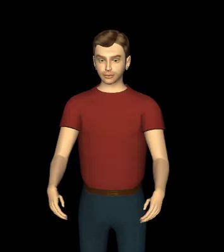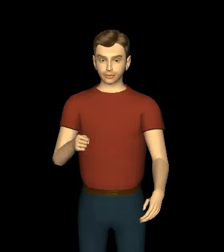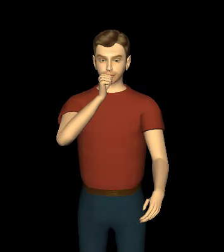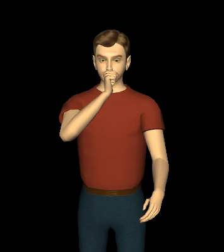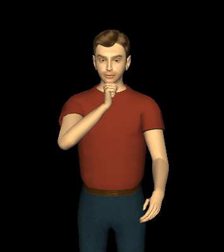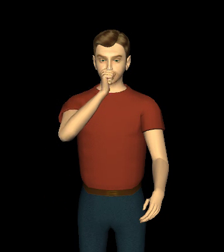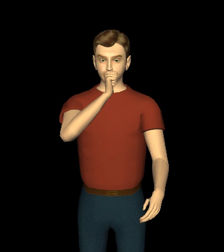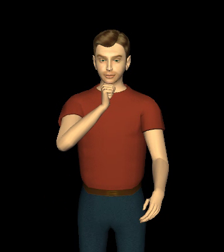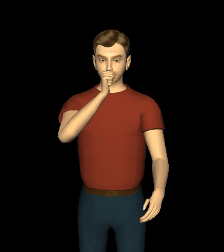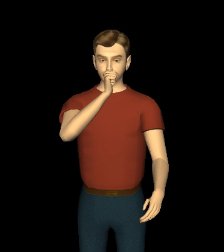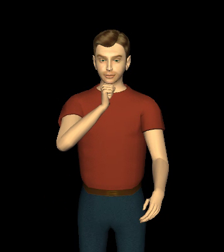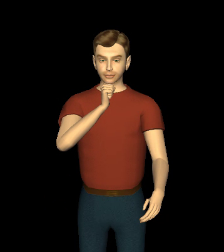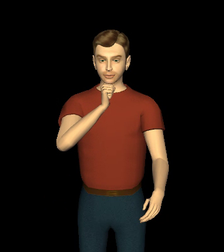جليد